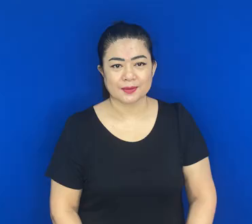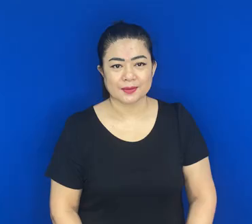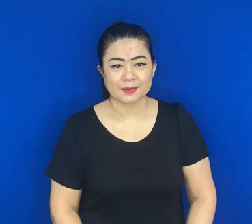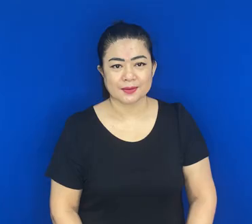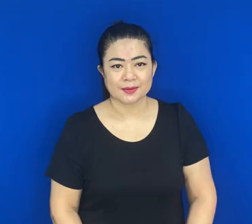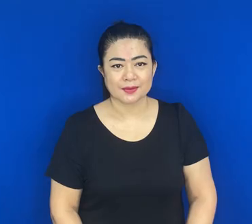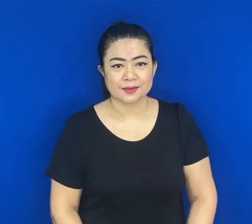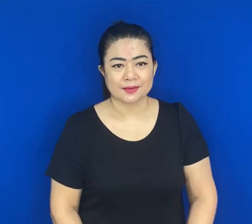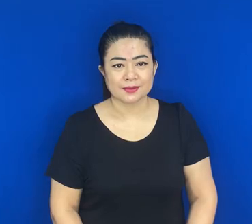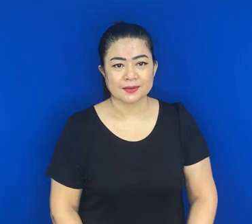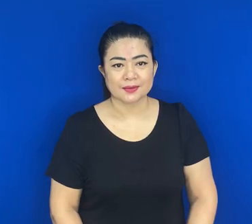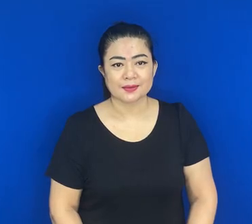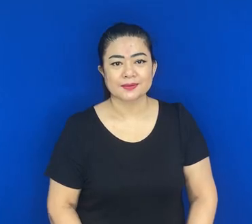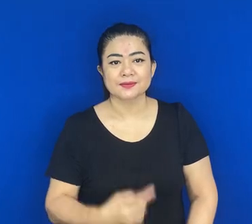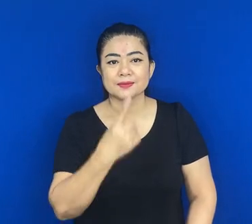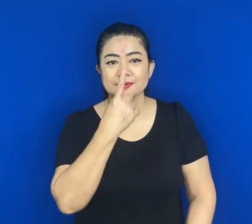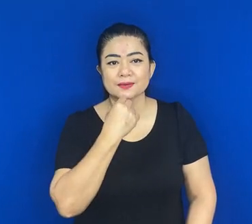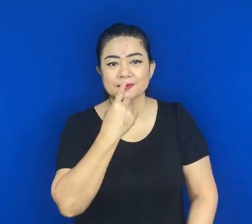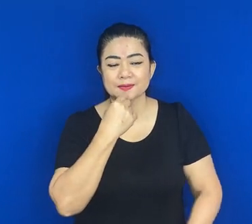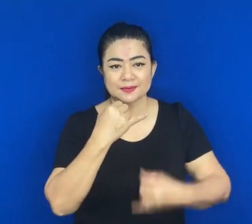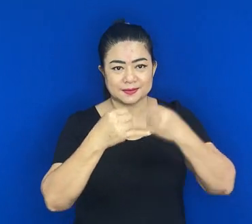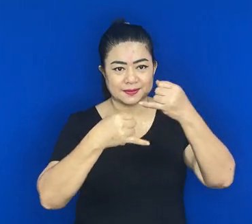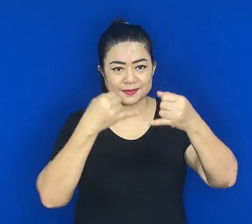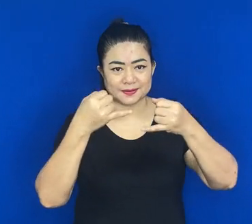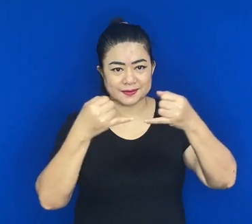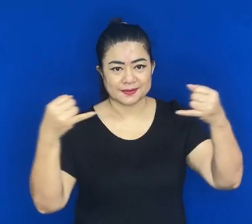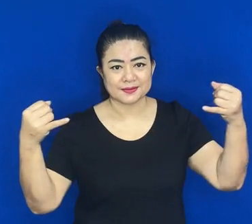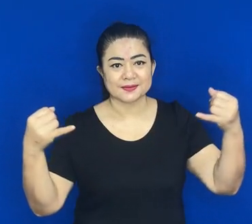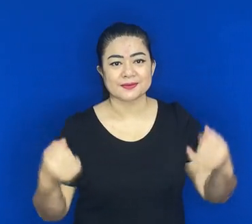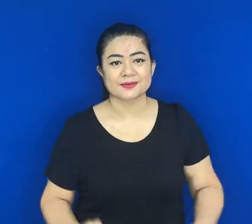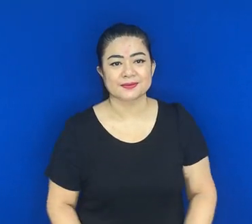spaghetti